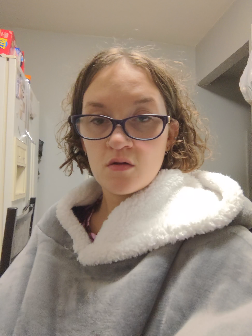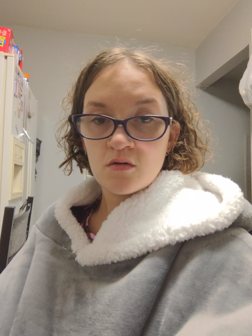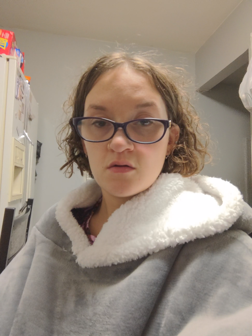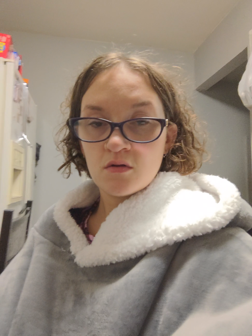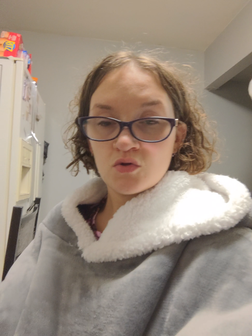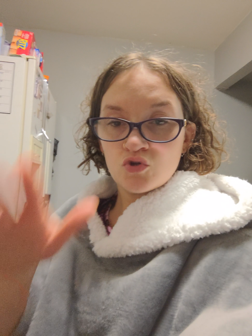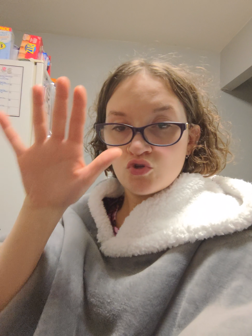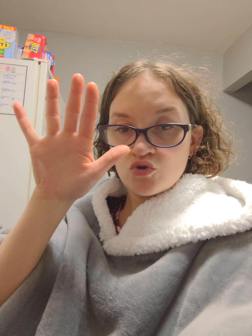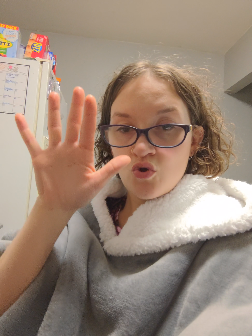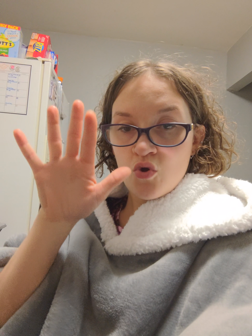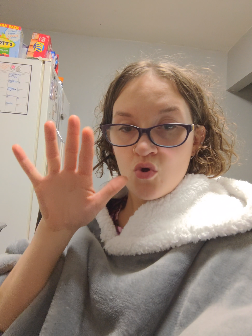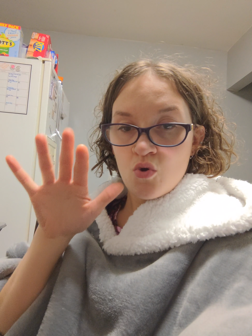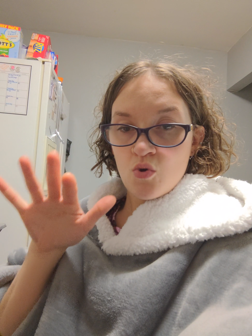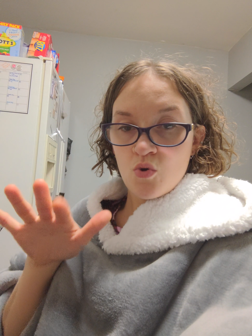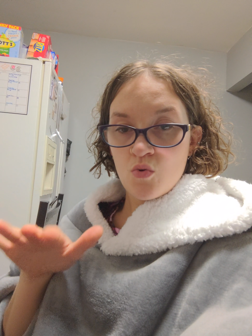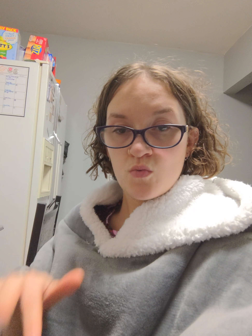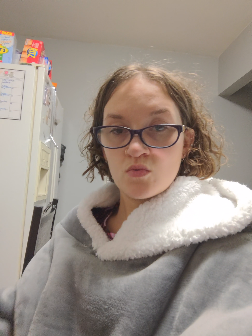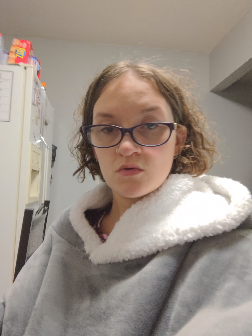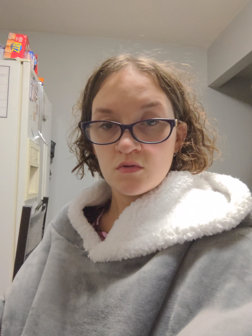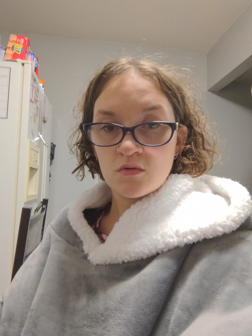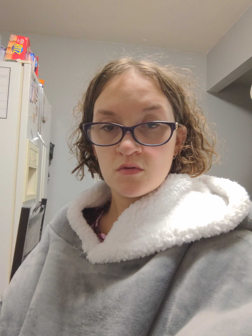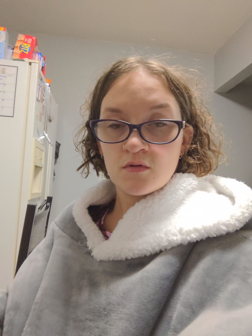snow